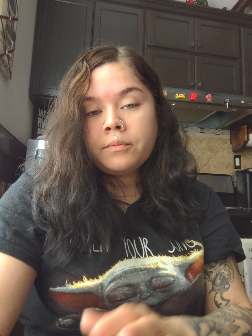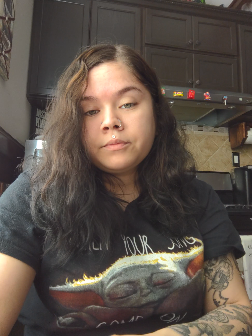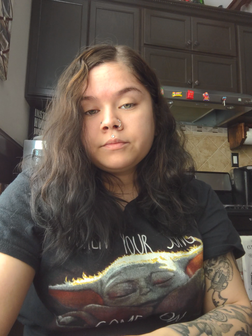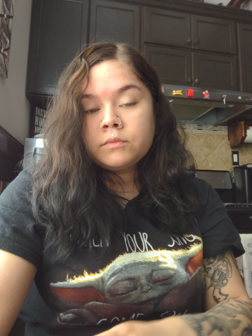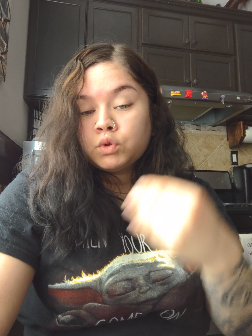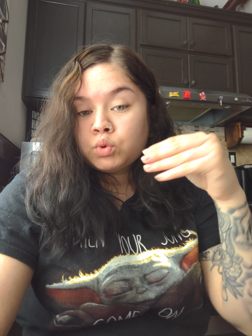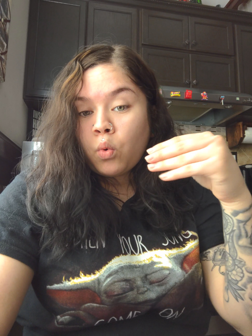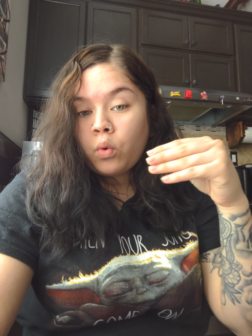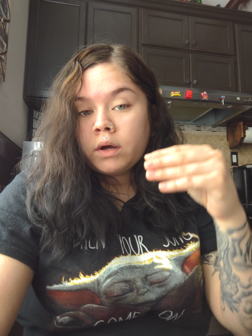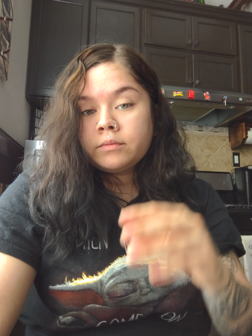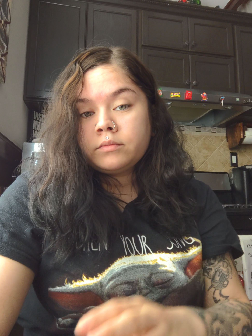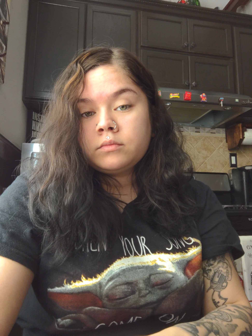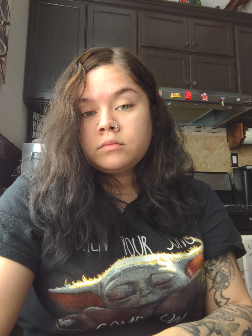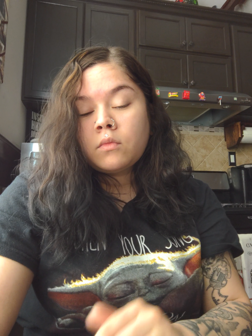store